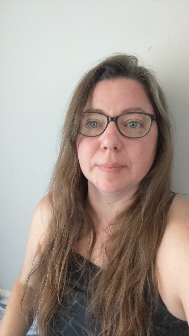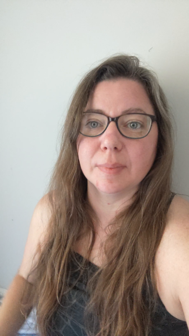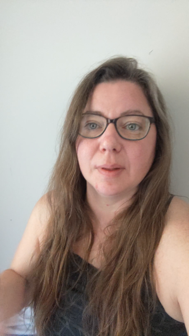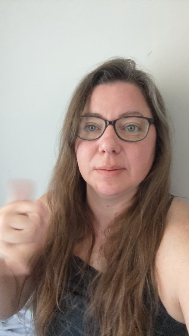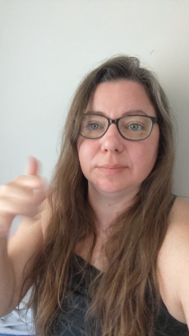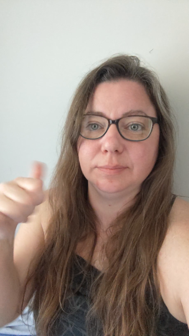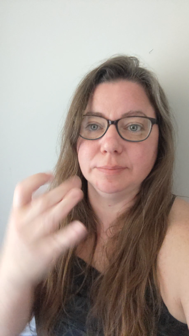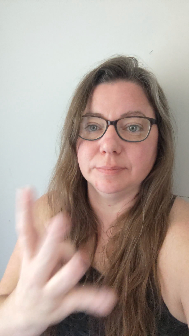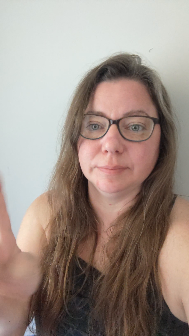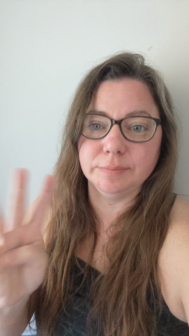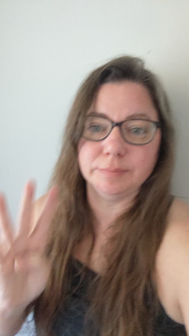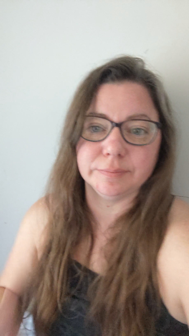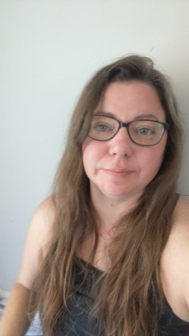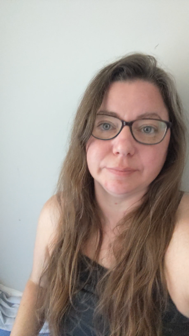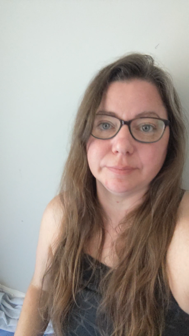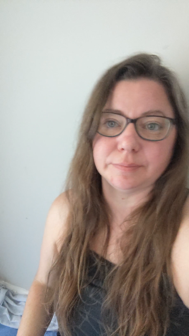playpen